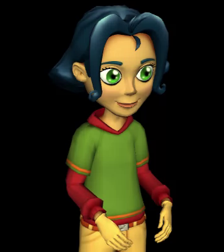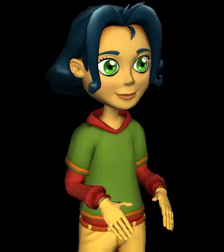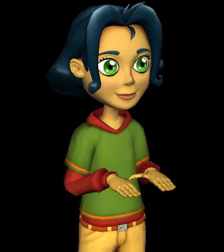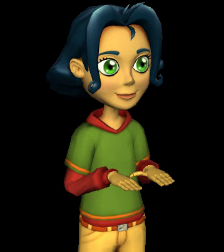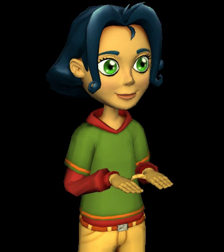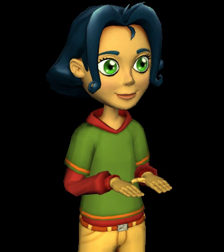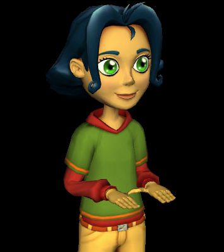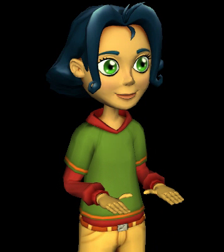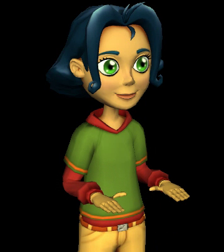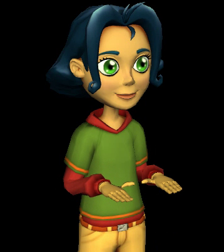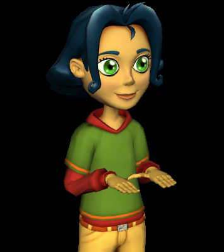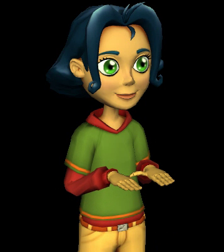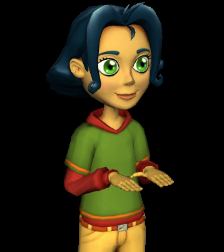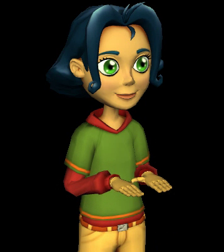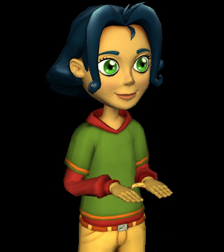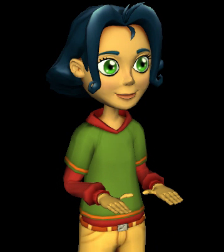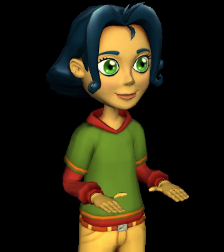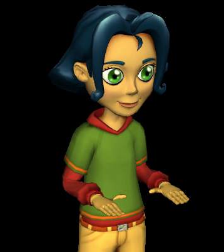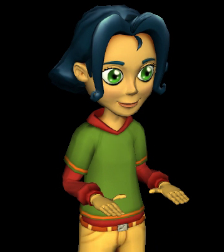ببطء